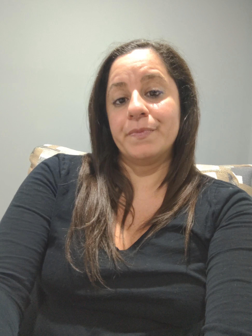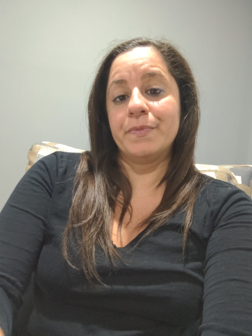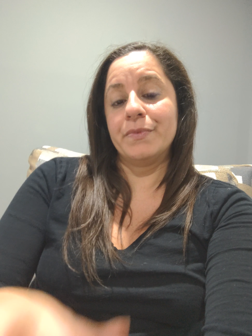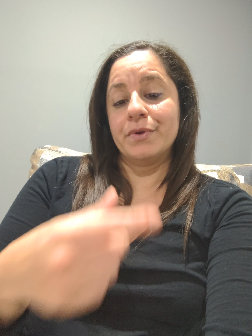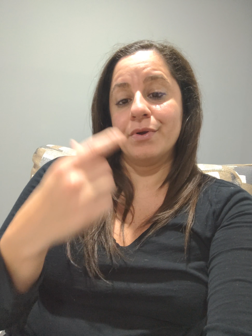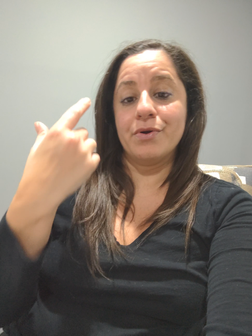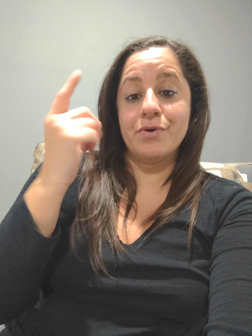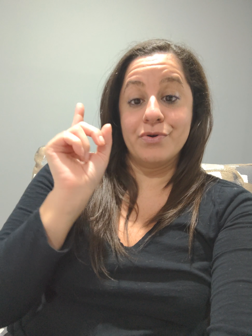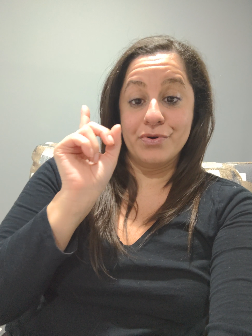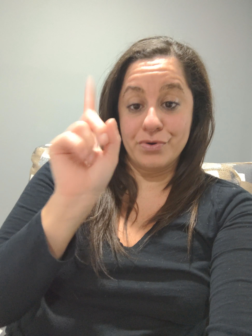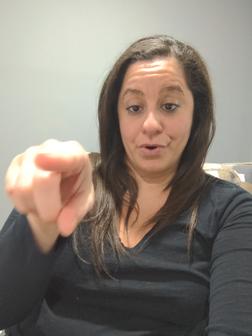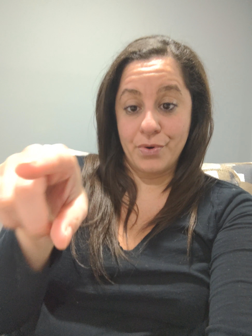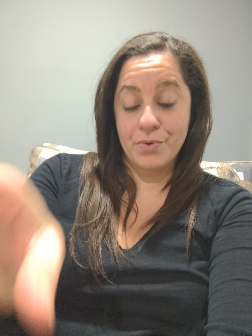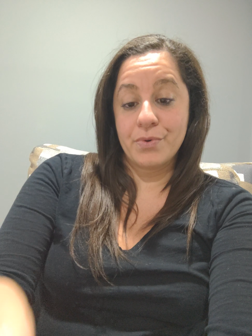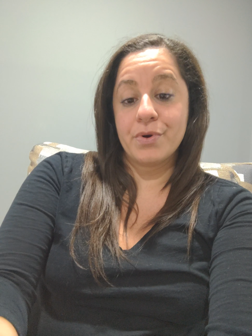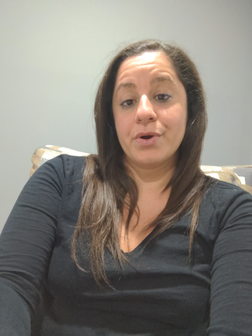go